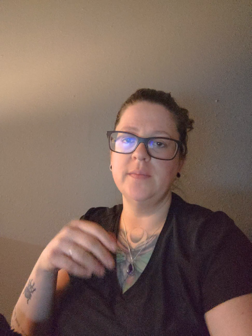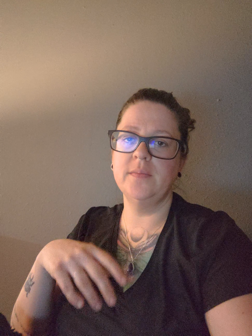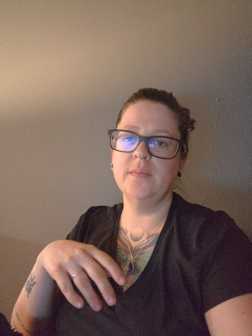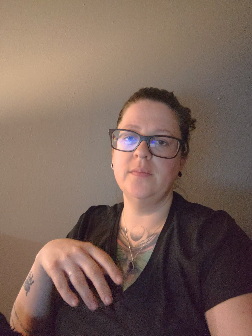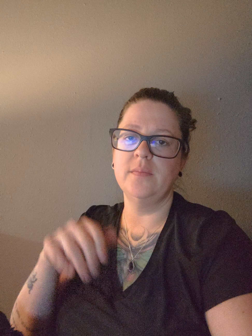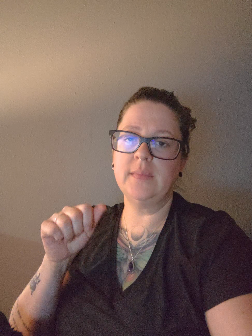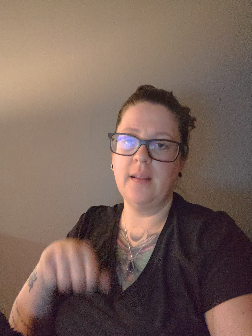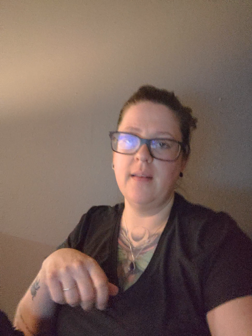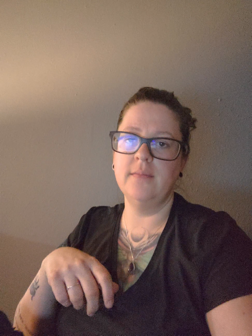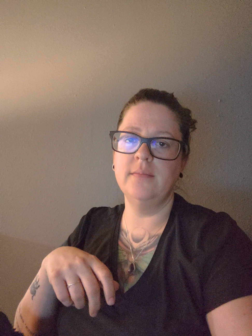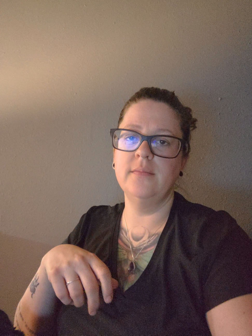can